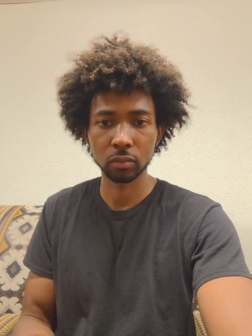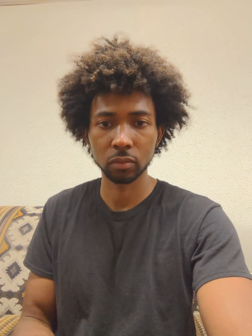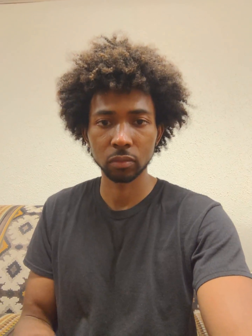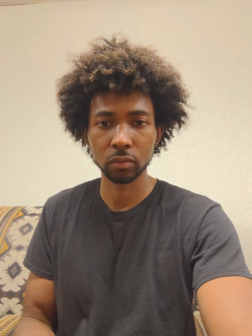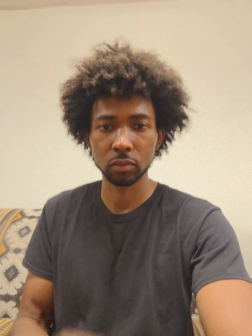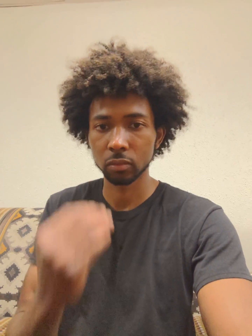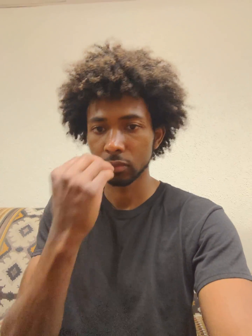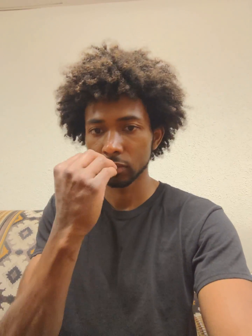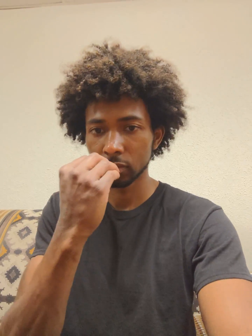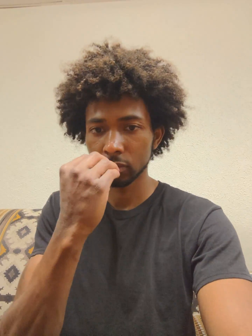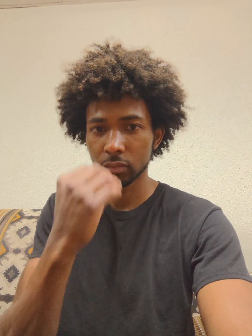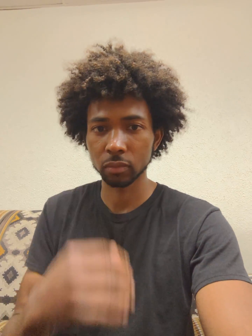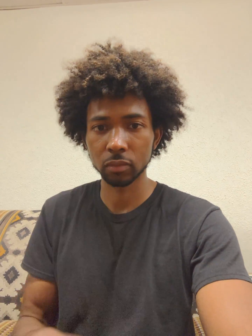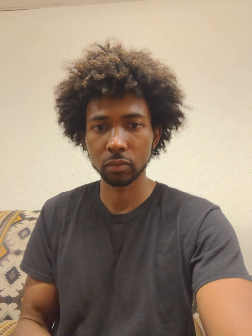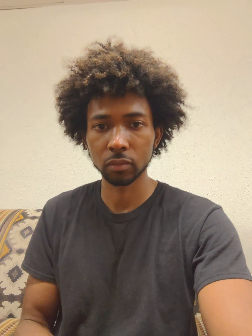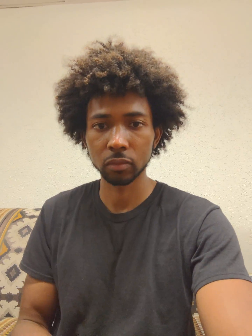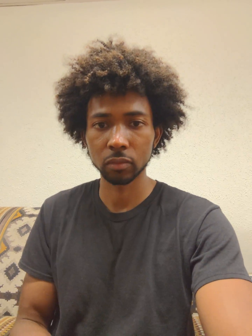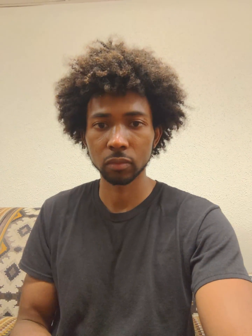eat